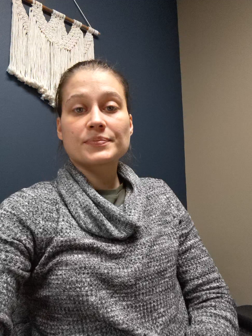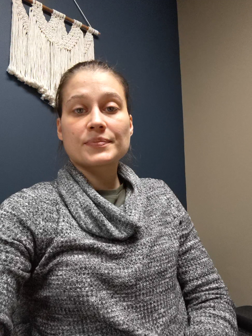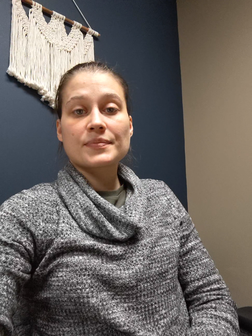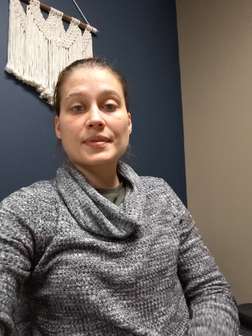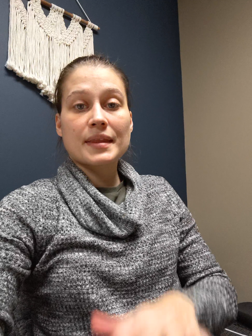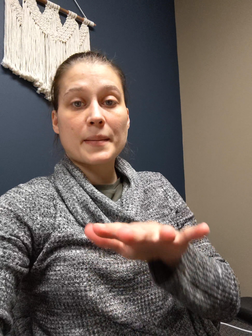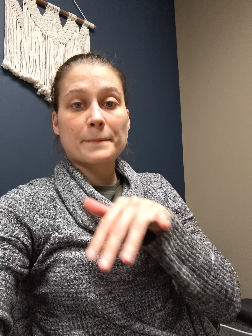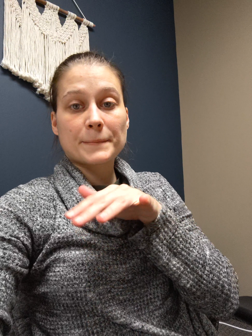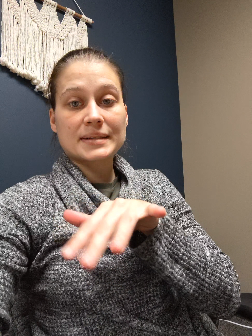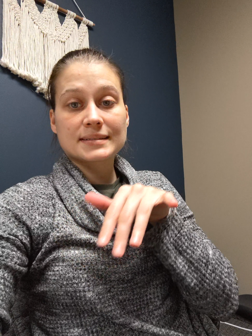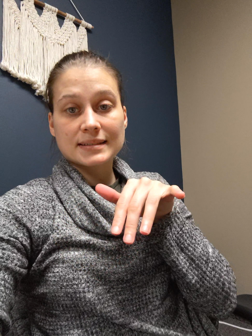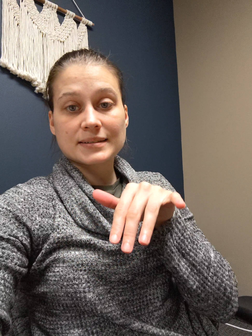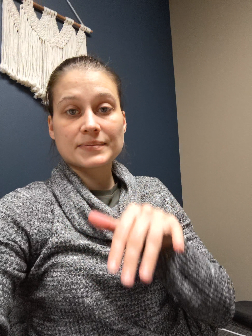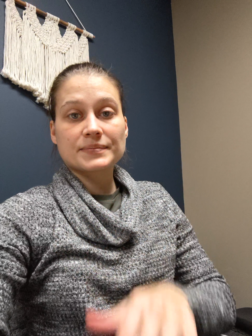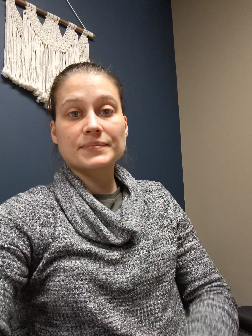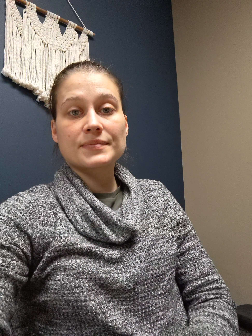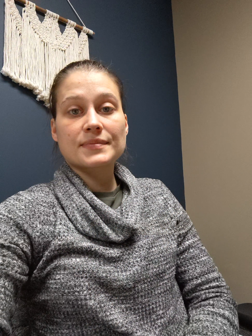mitten